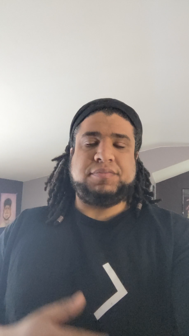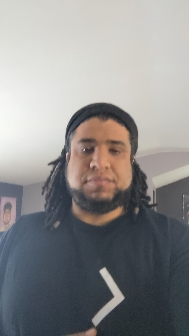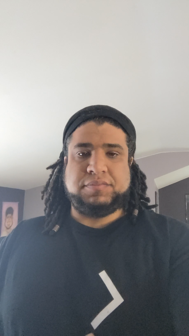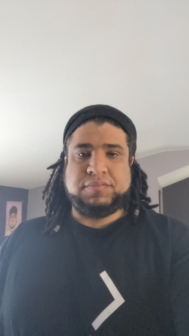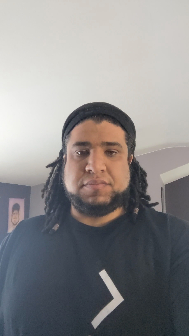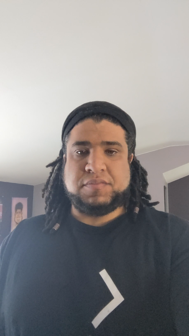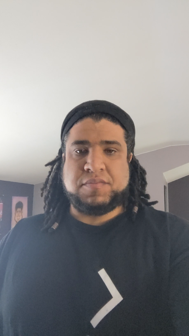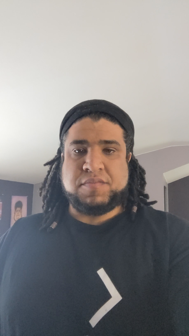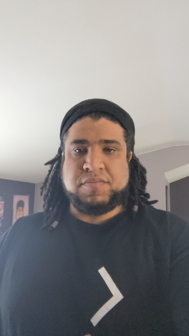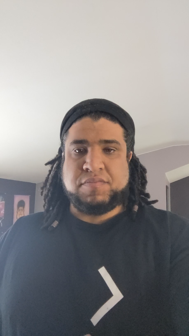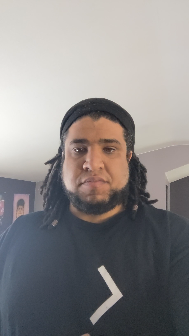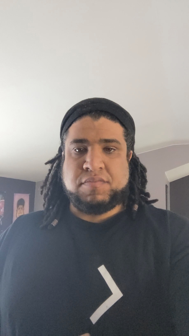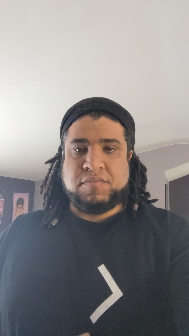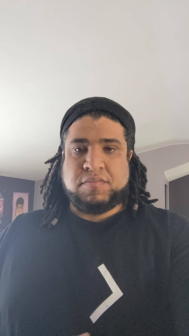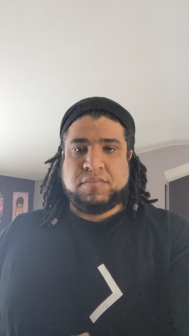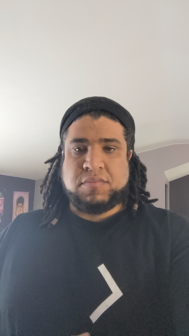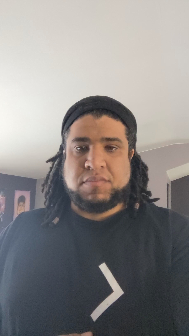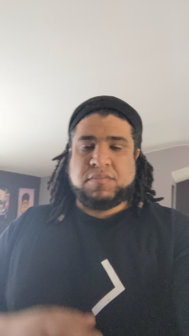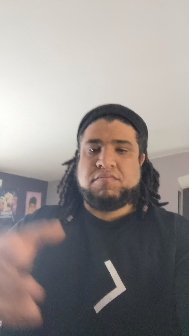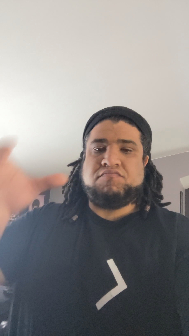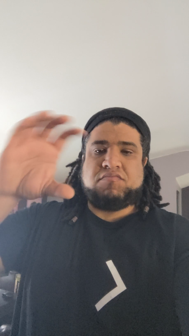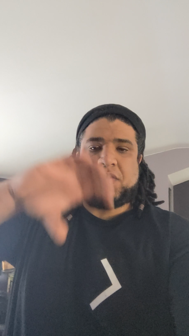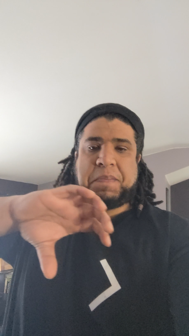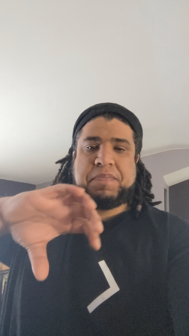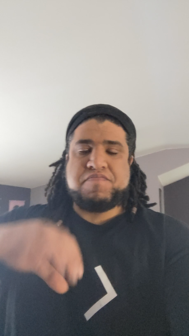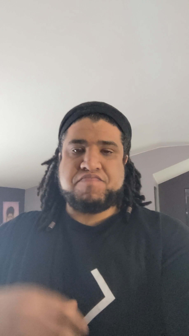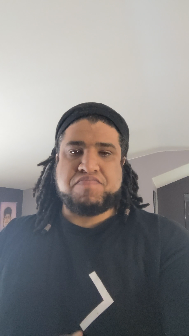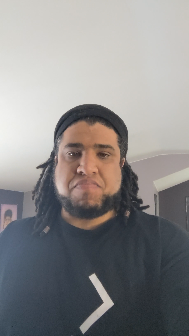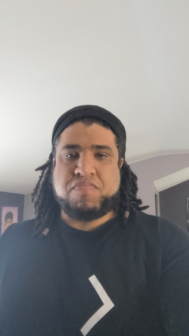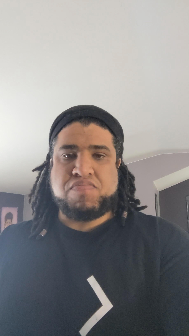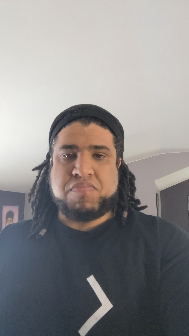dump